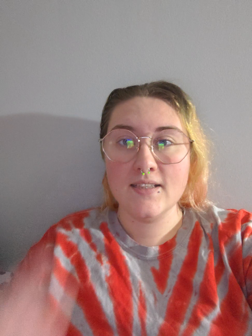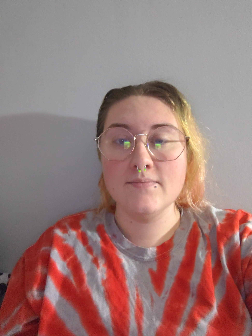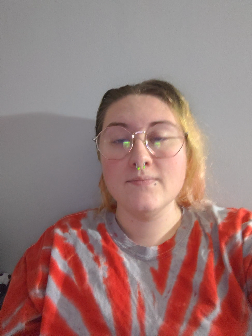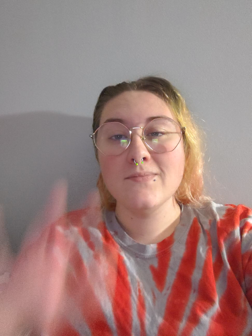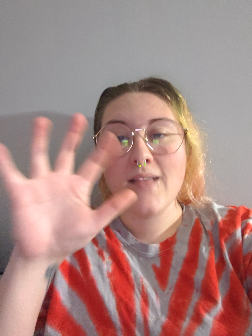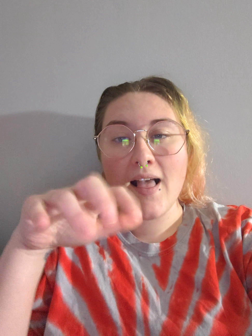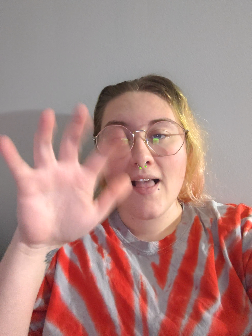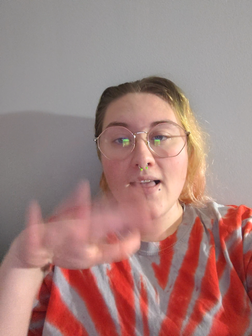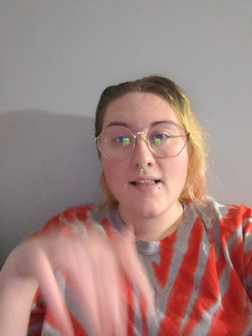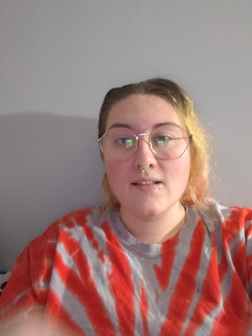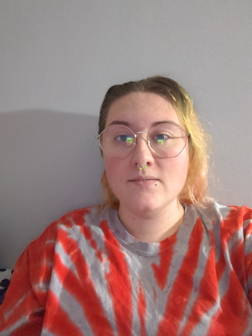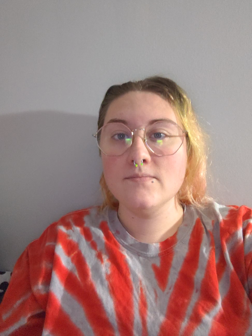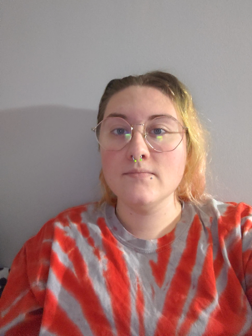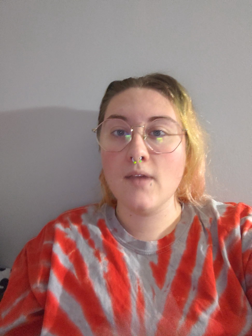rain